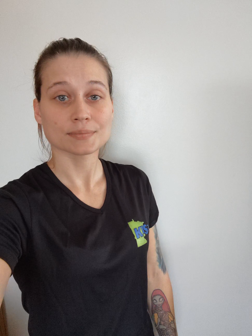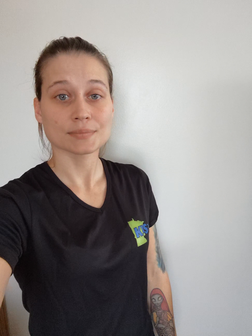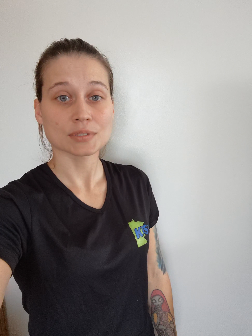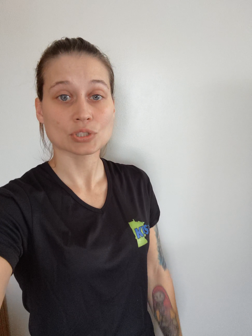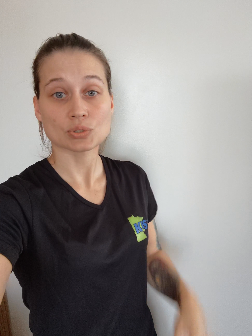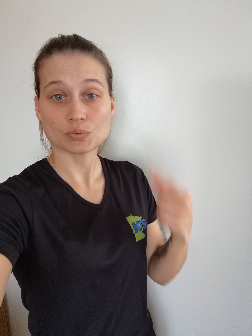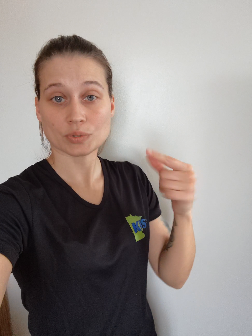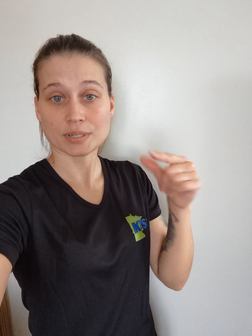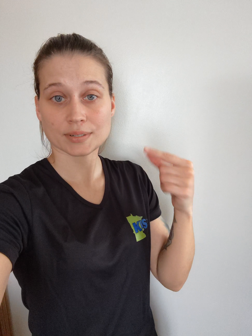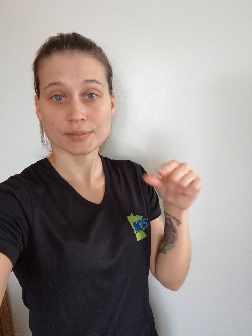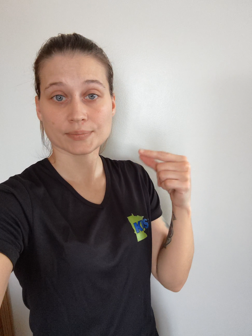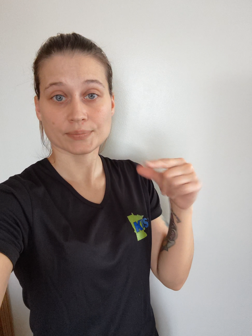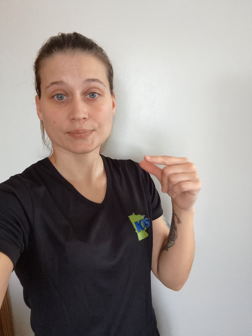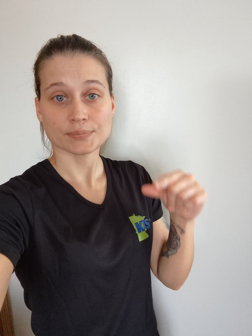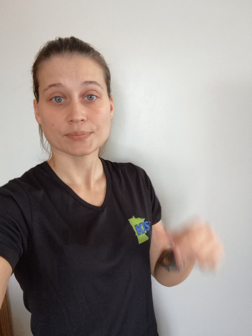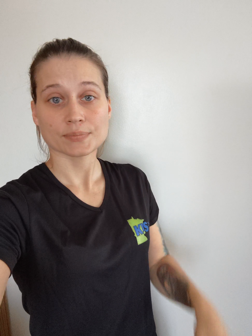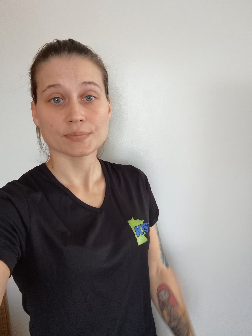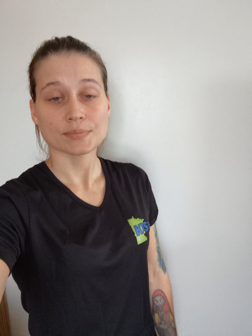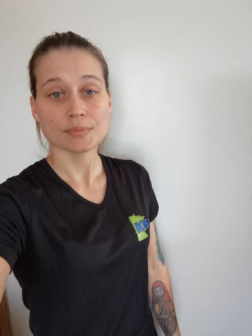green